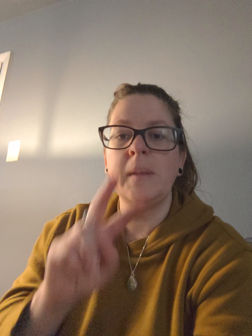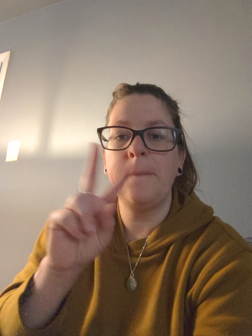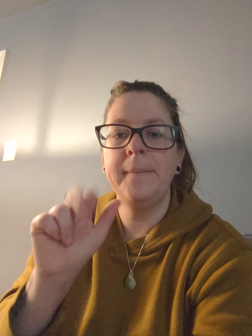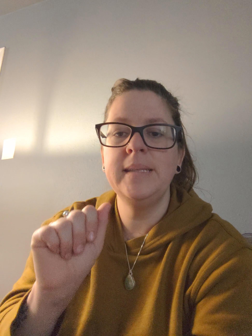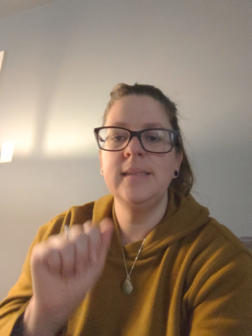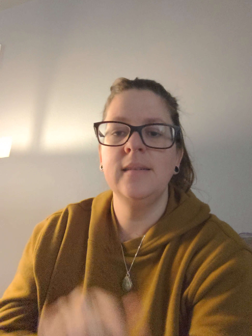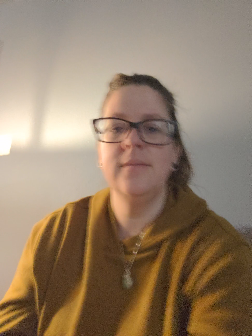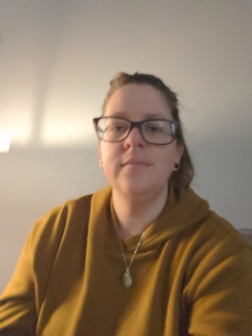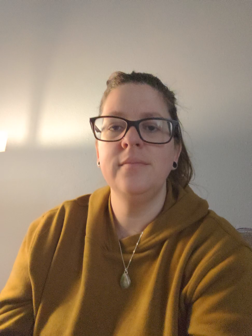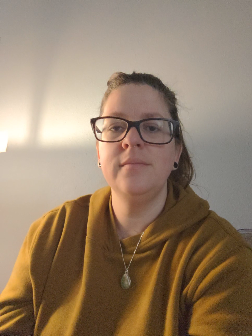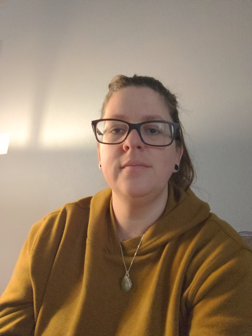pizza